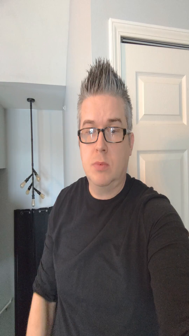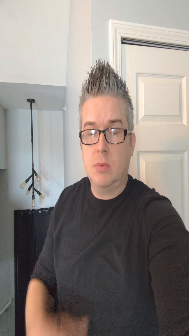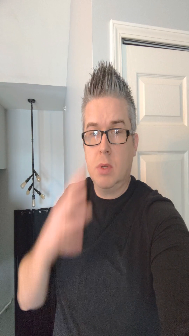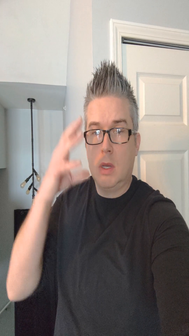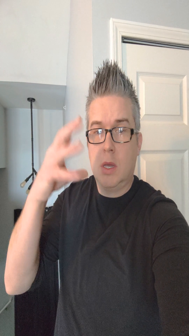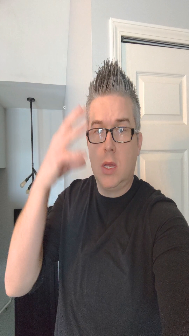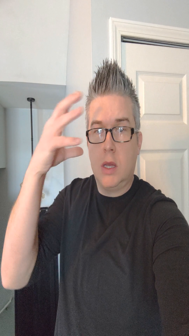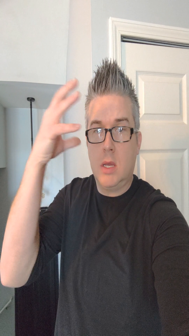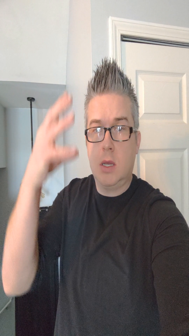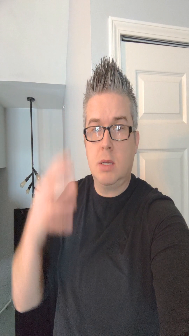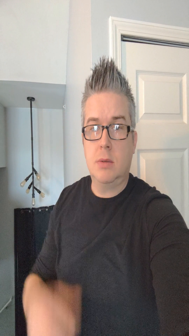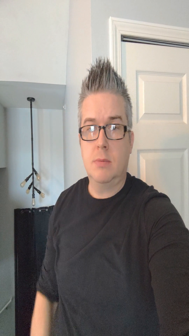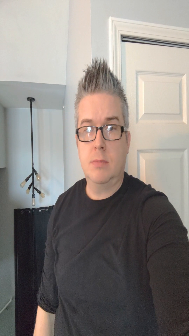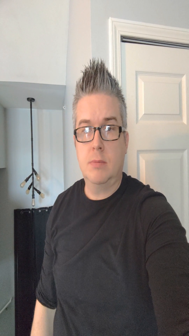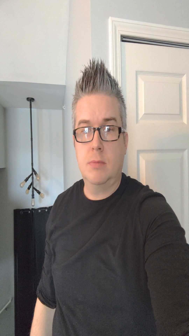cloud